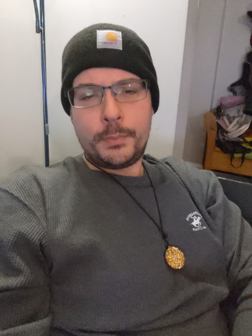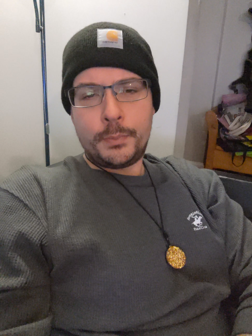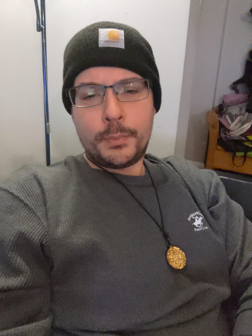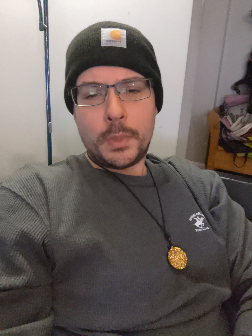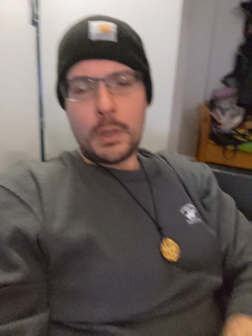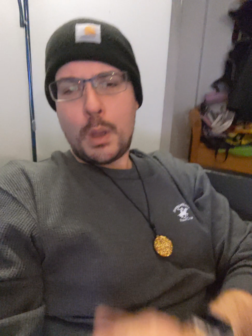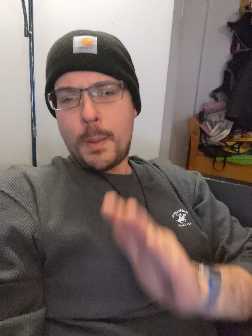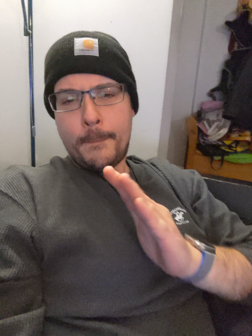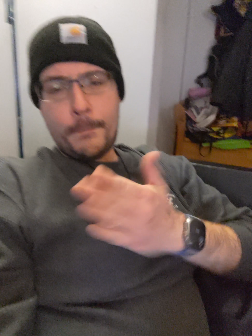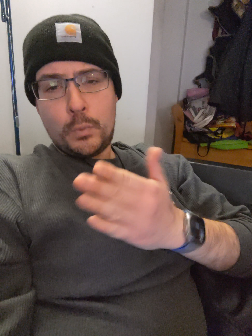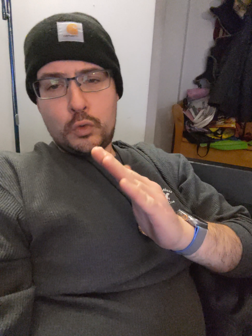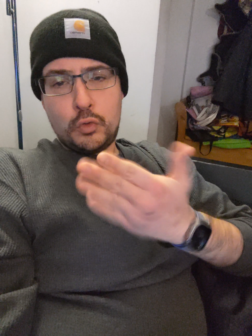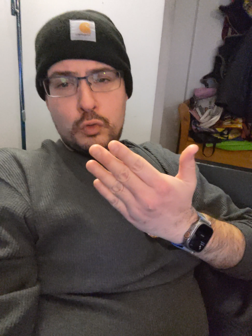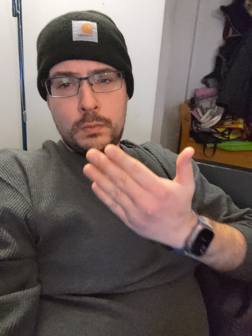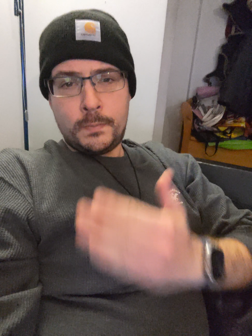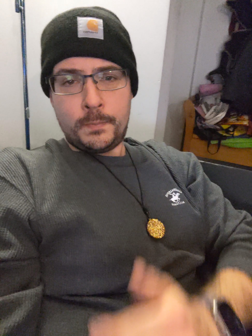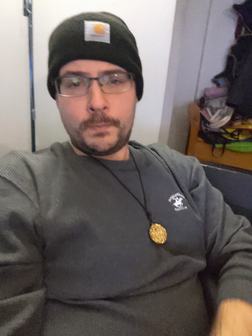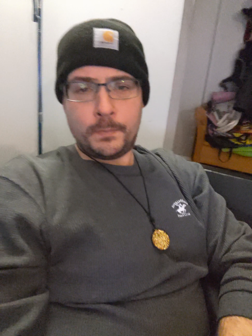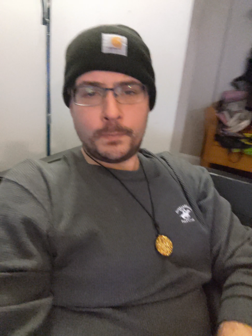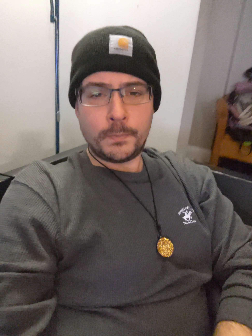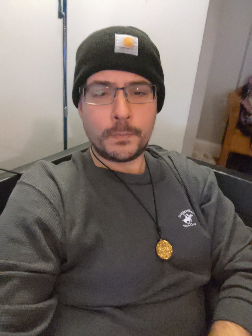book